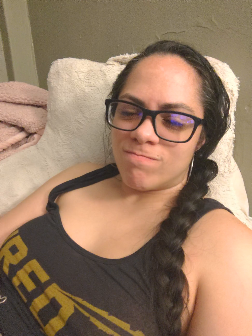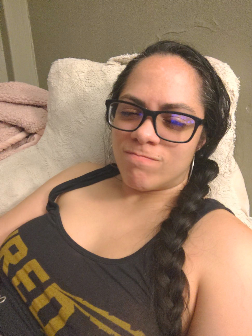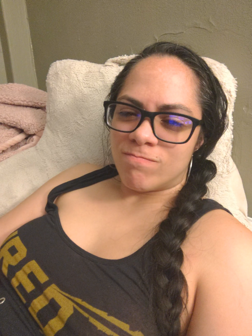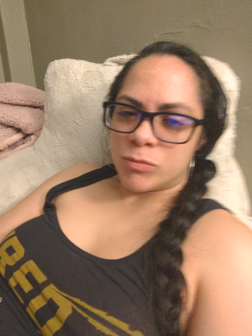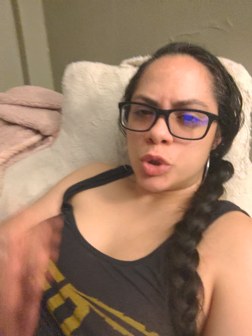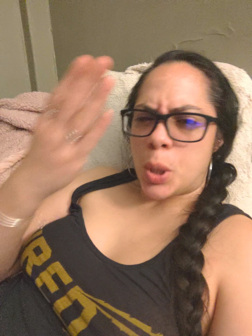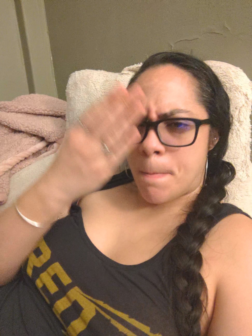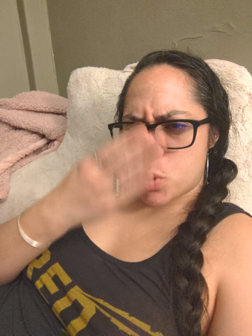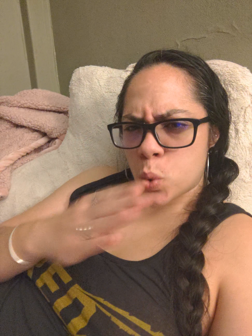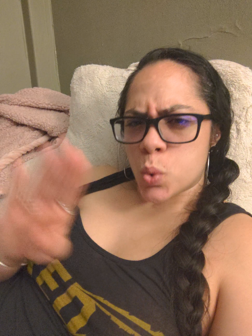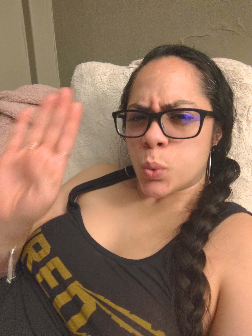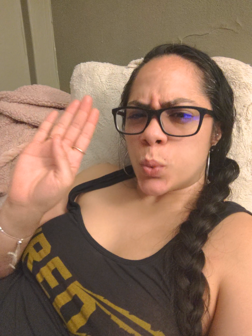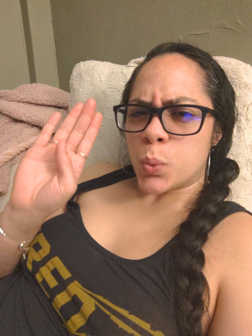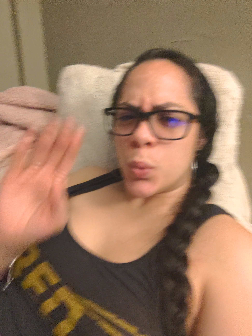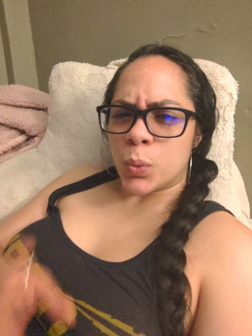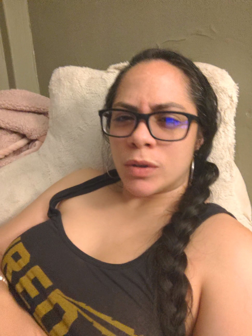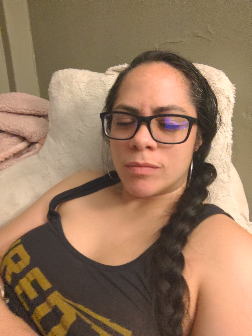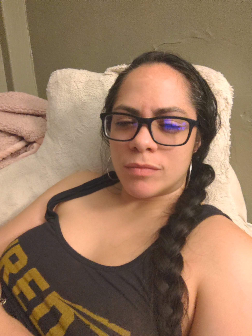blue